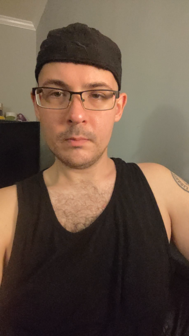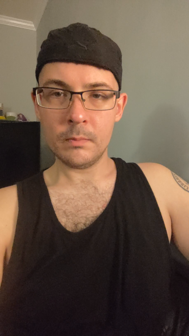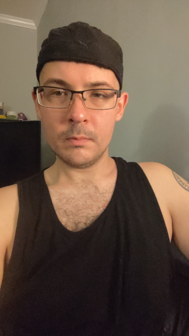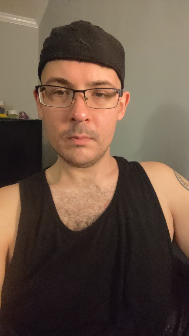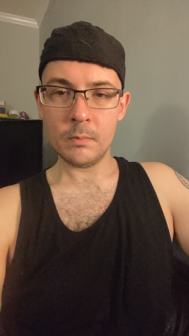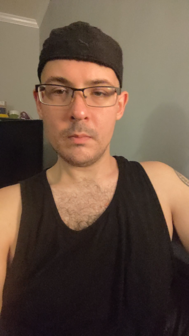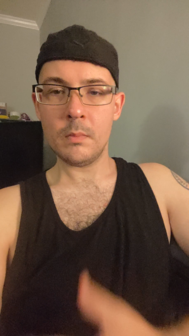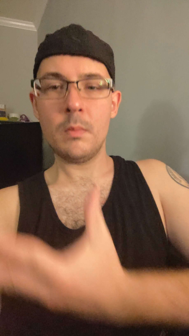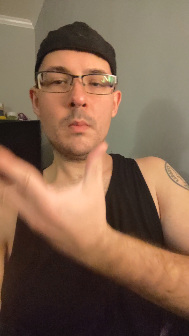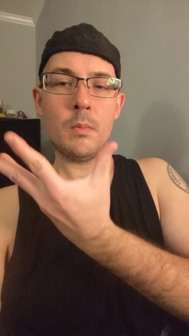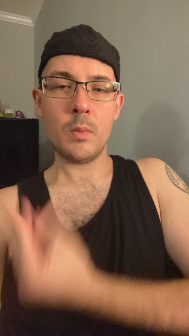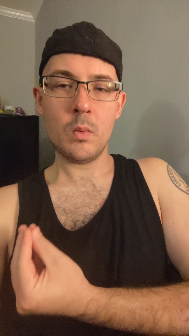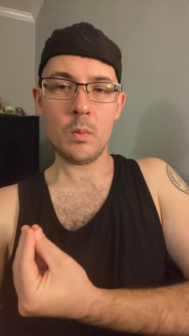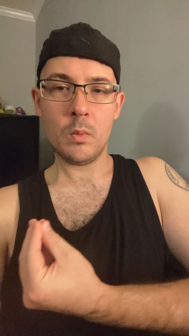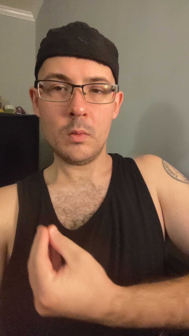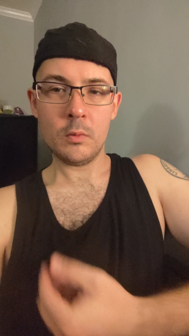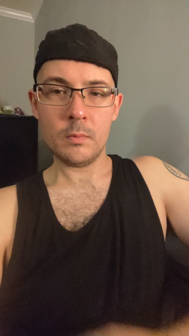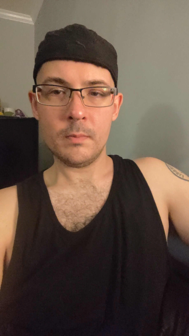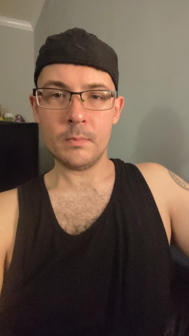poor